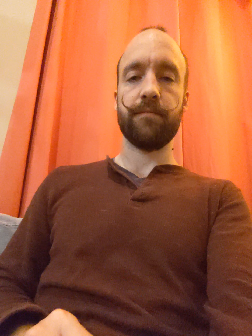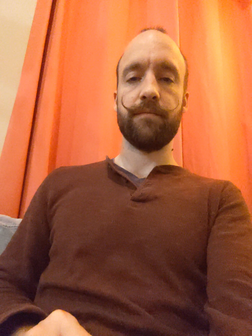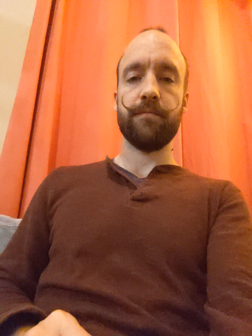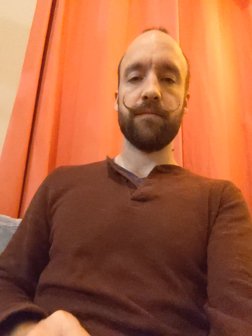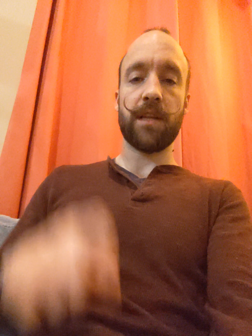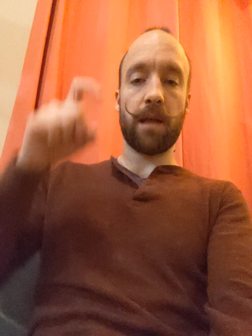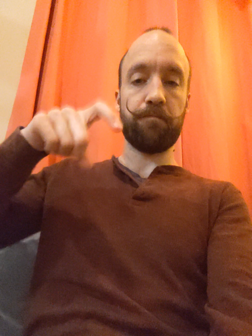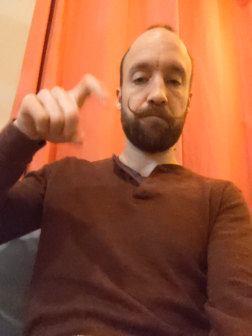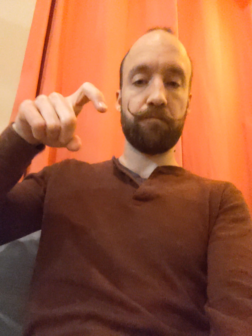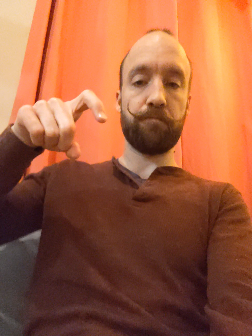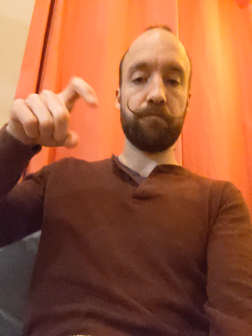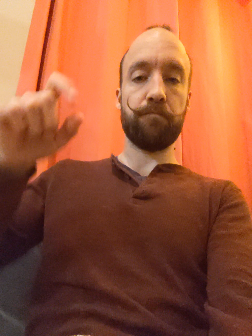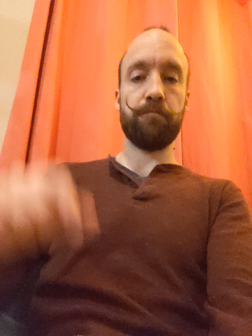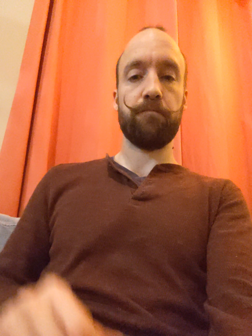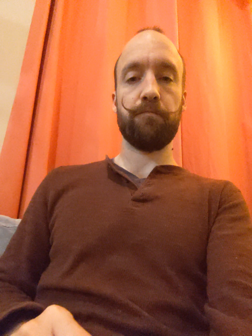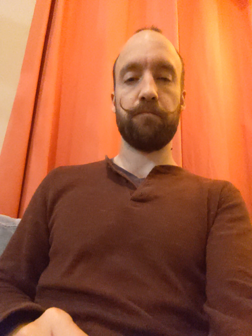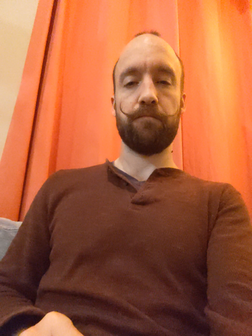time